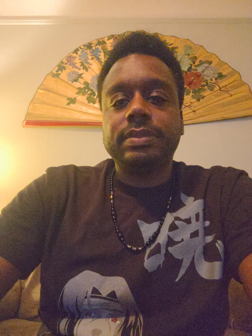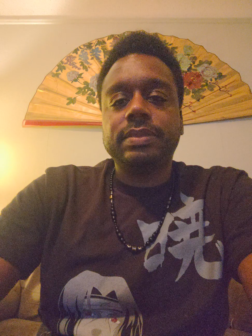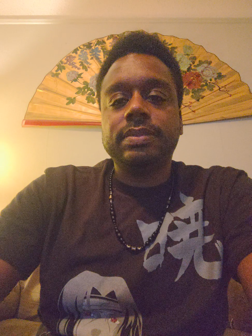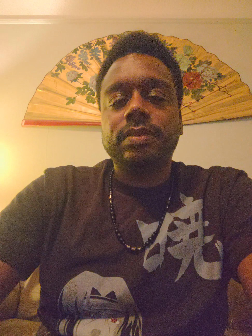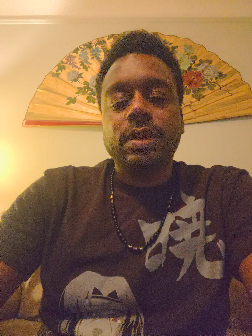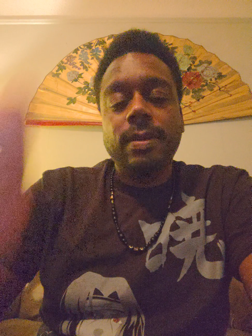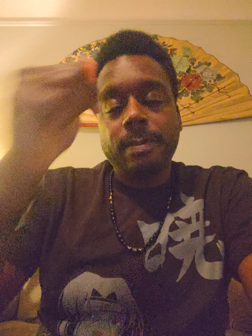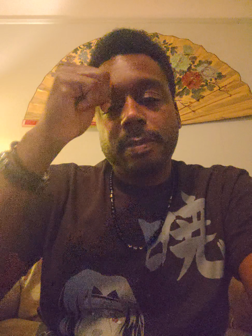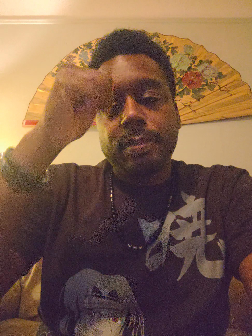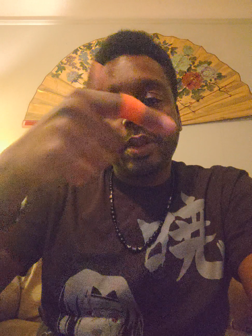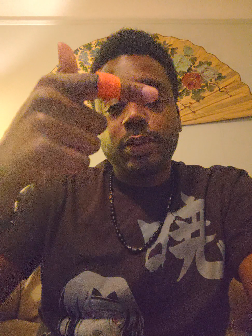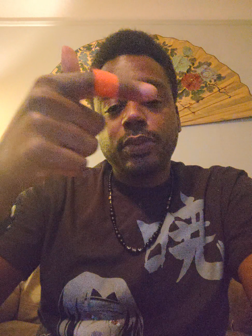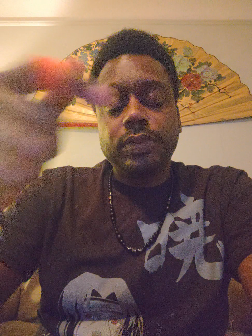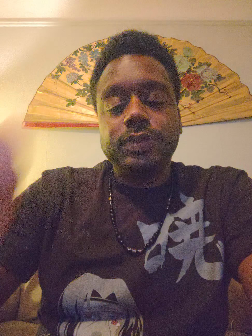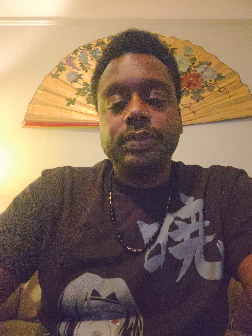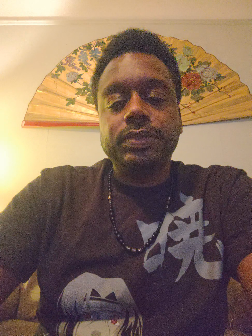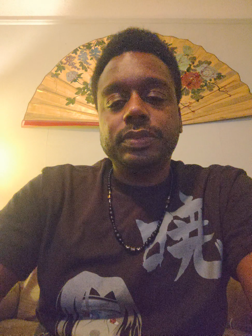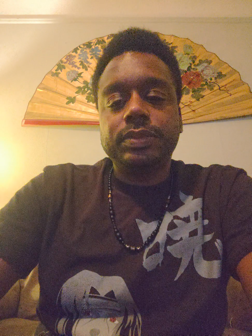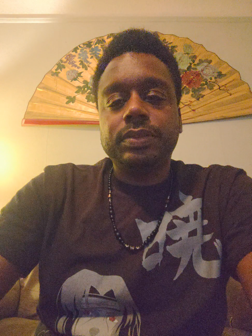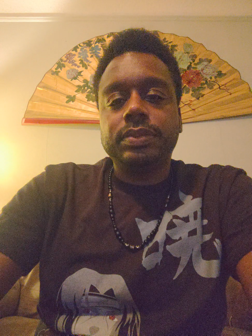brother